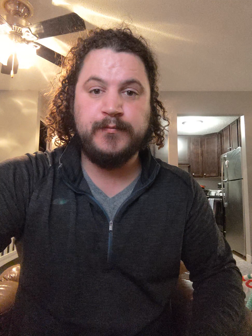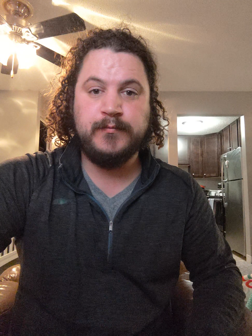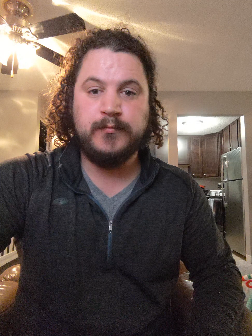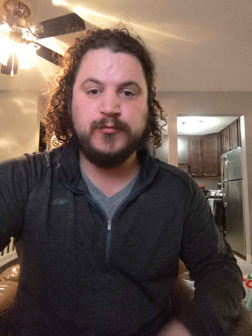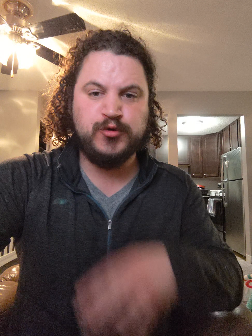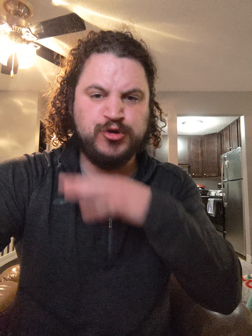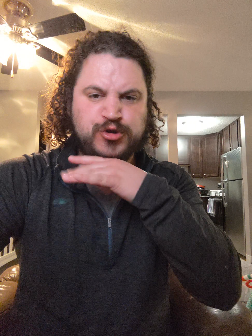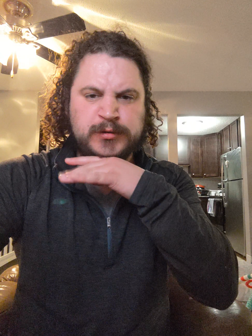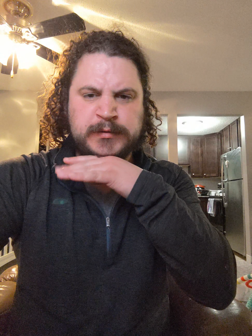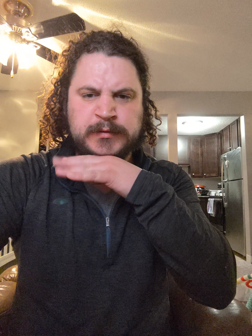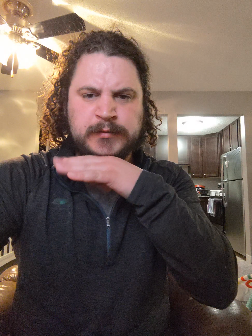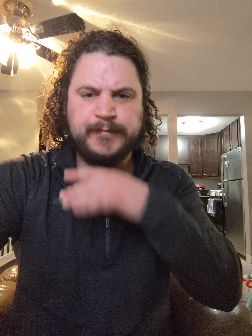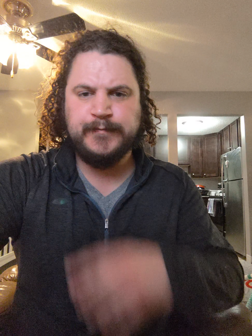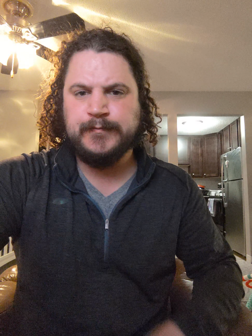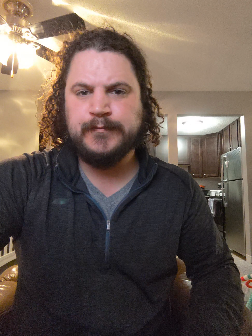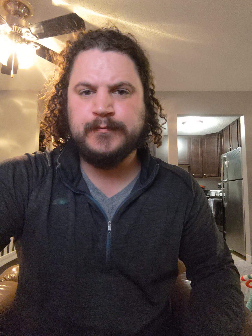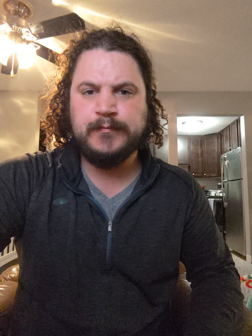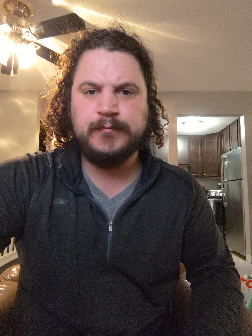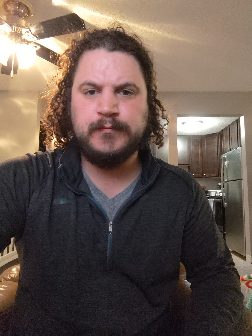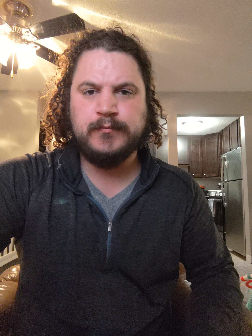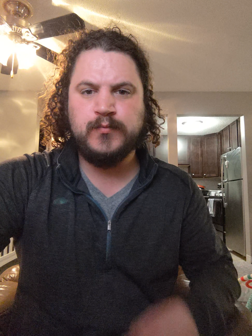dirty